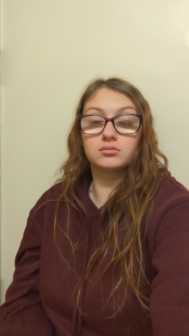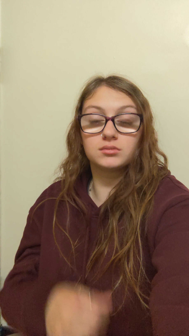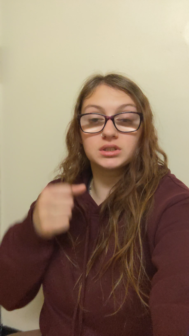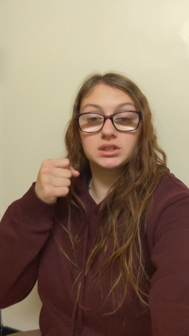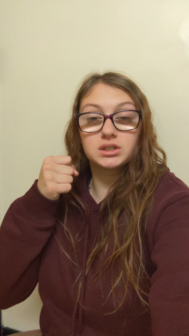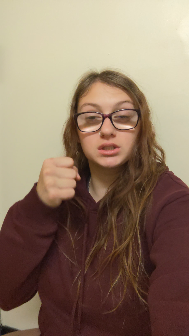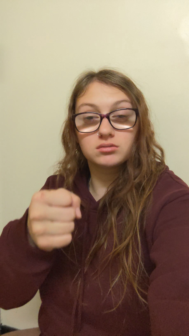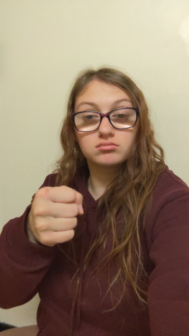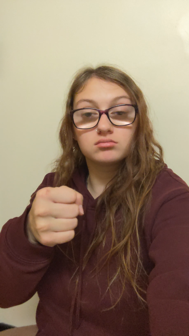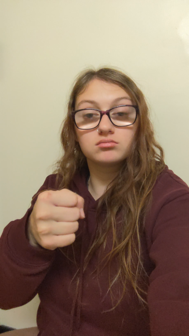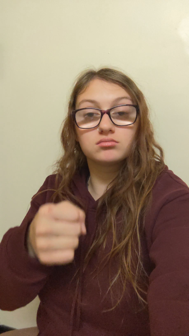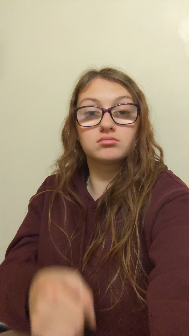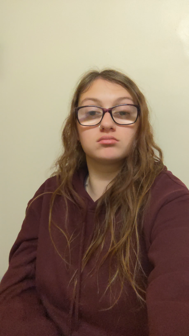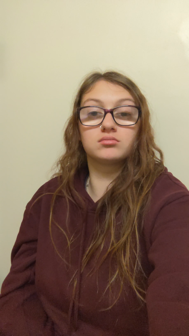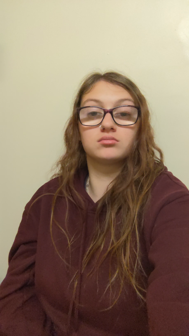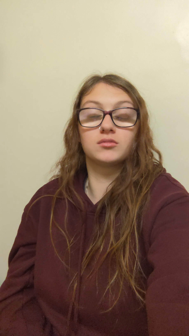hit